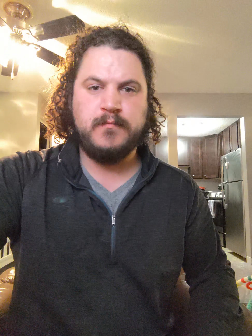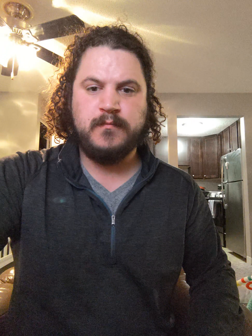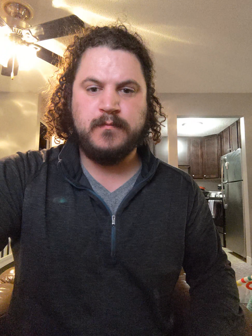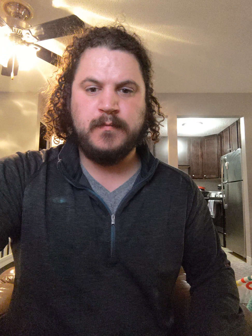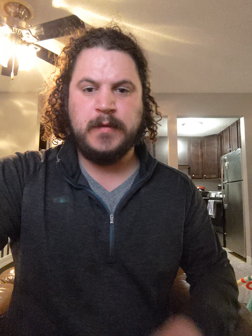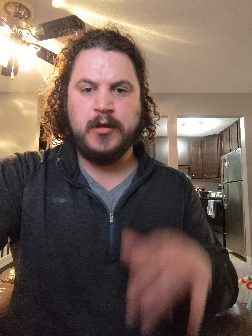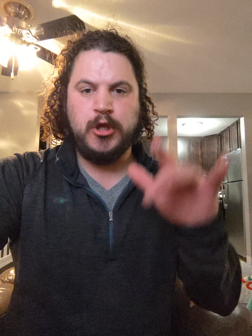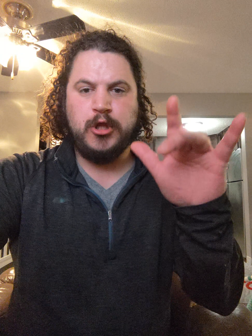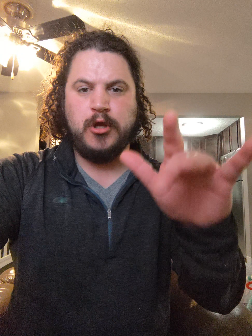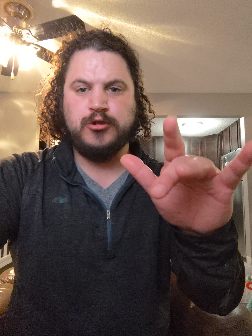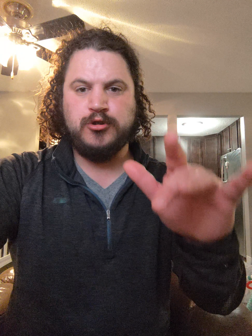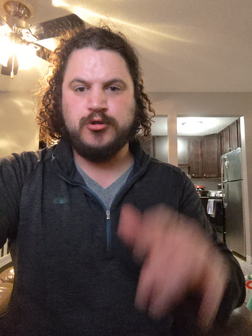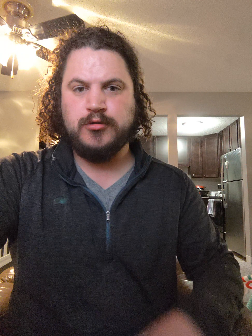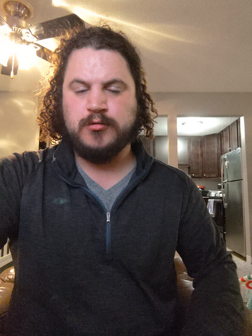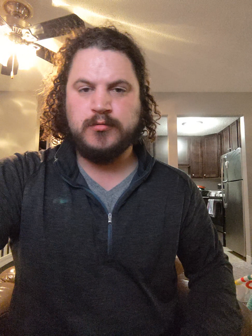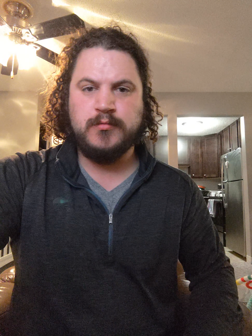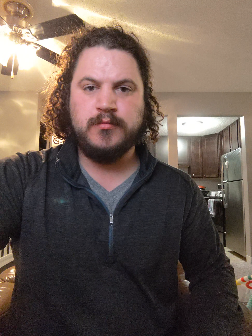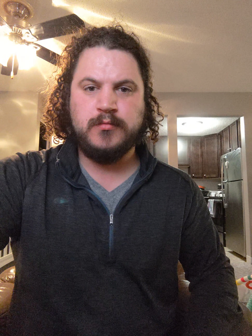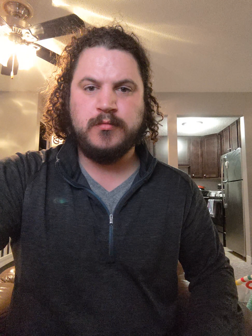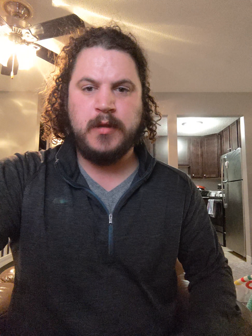touch